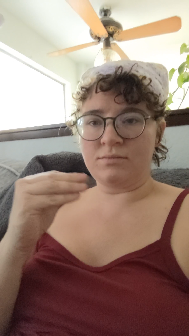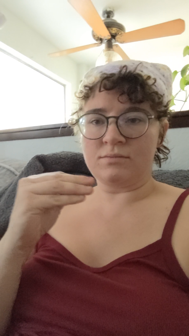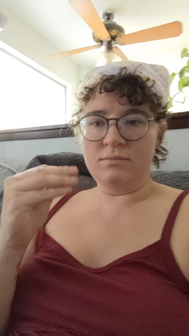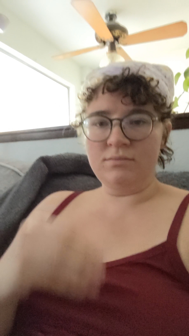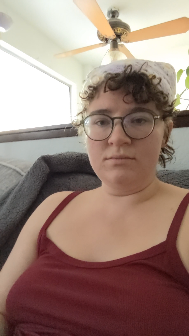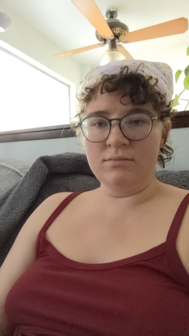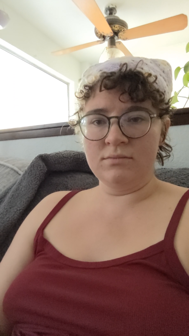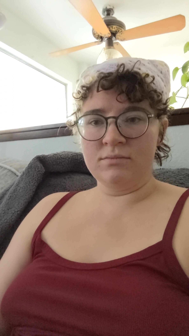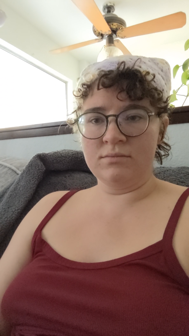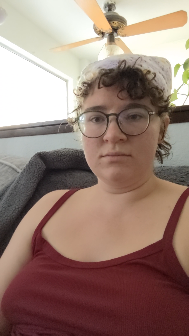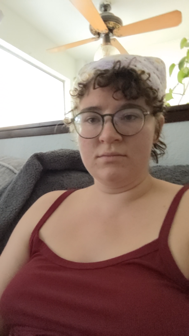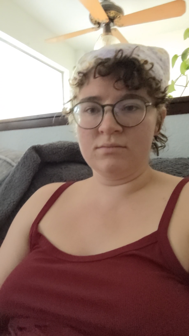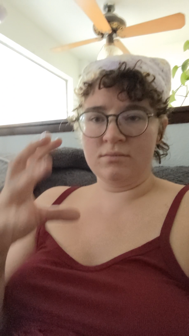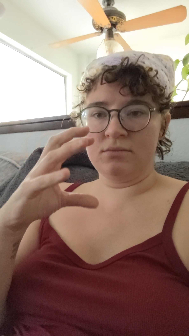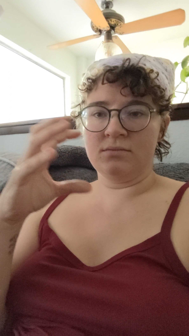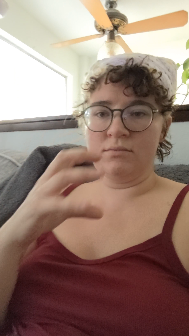ball